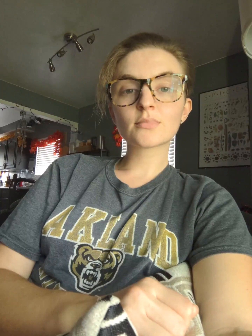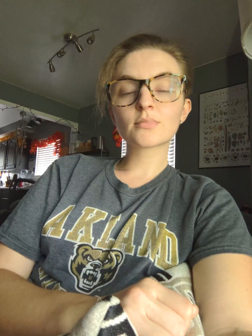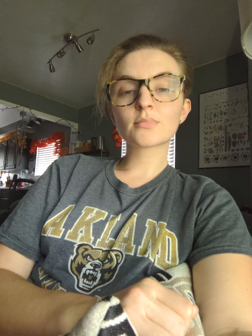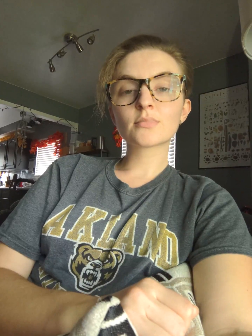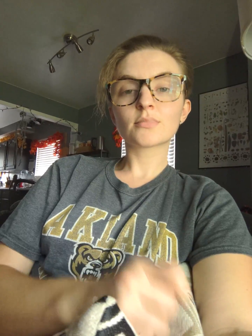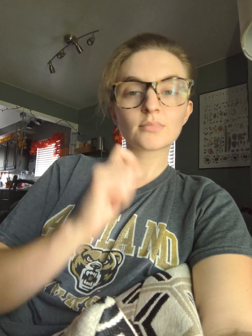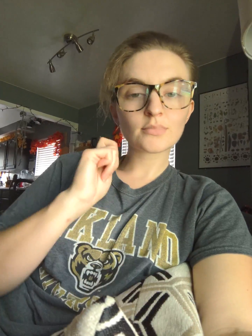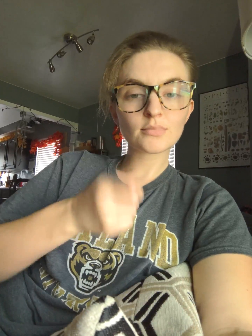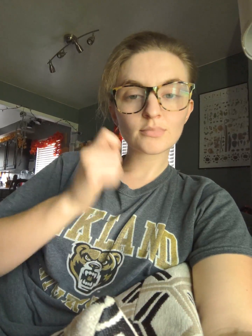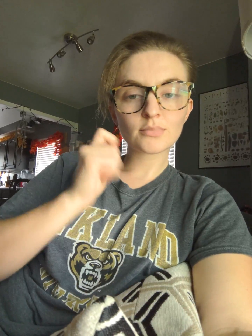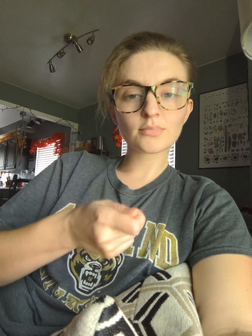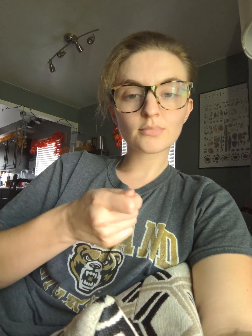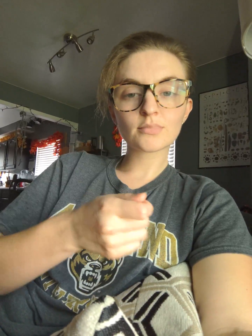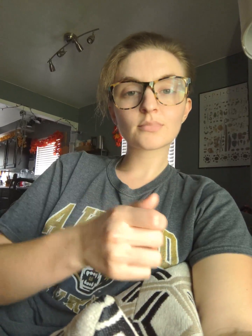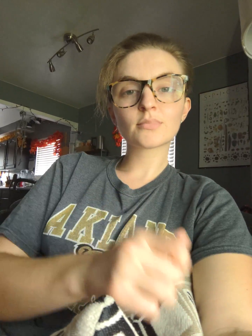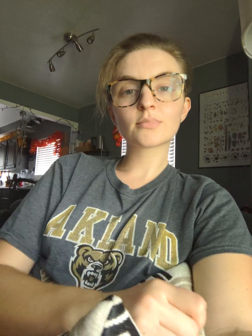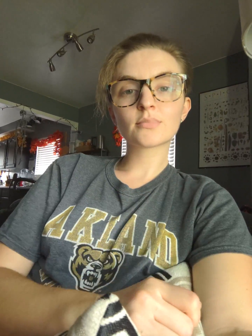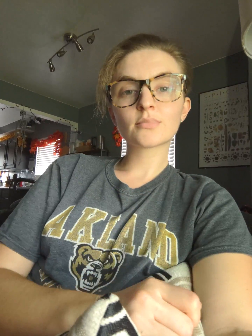hammer